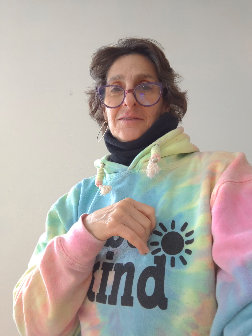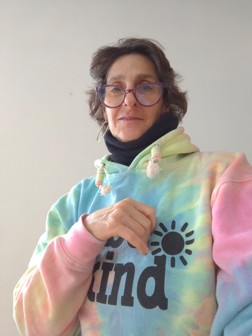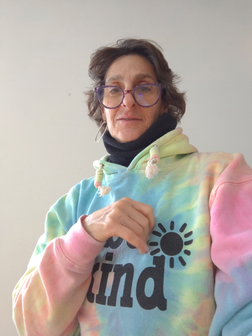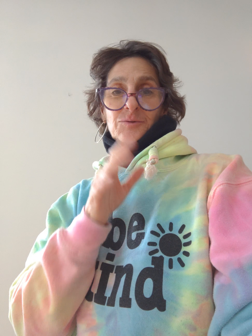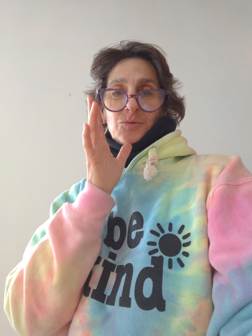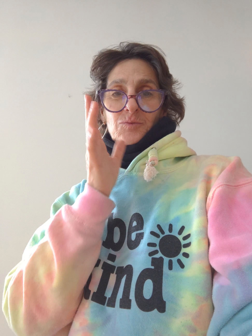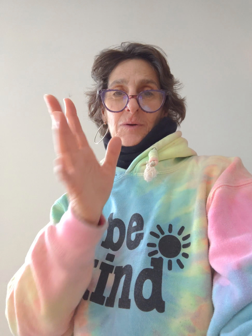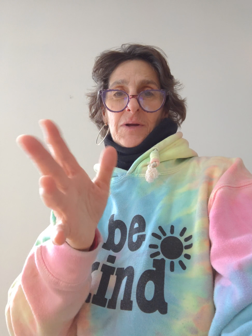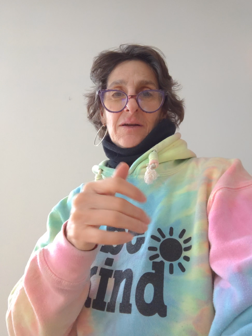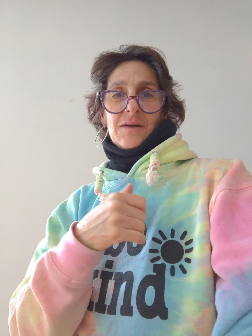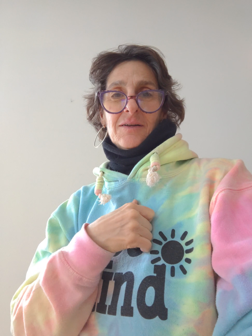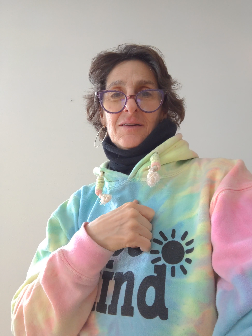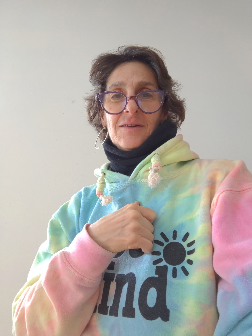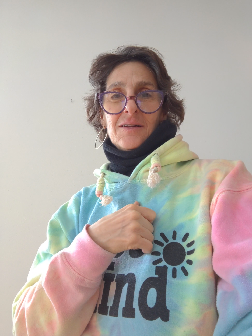grandma